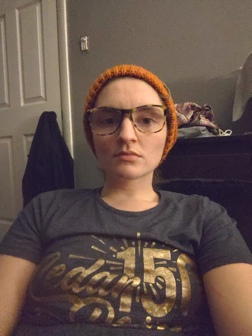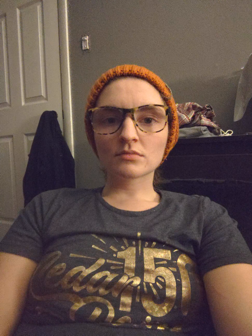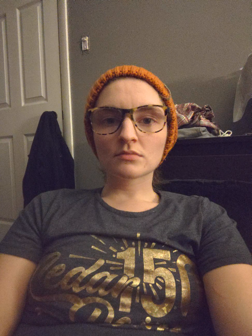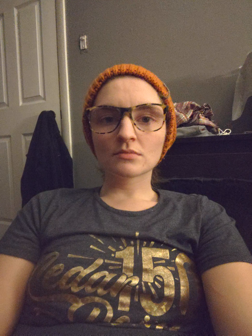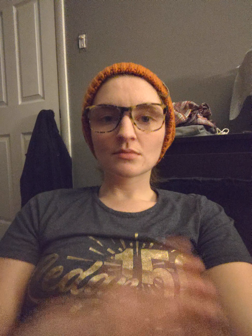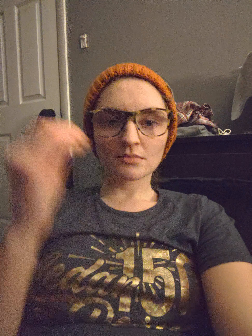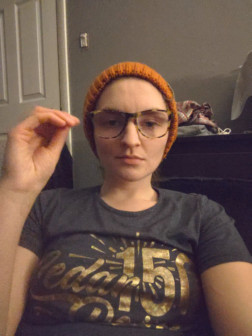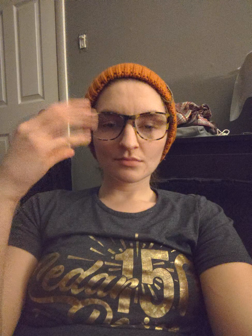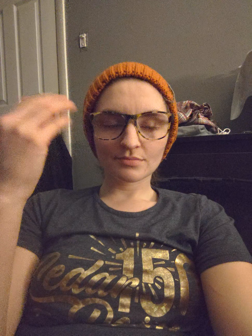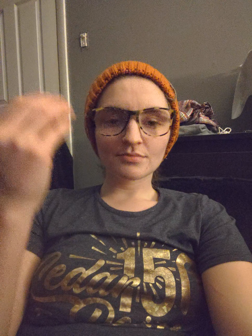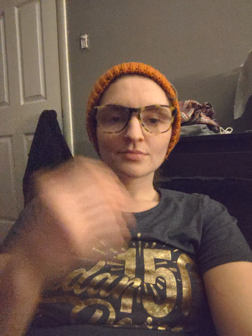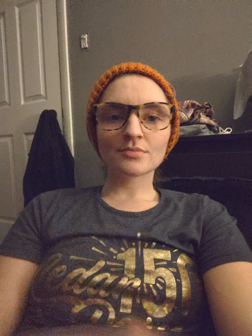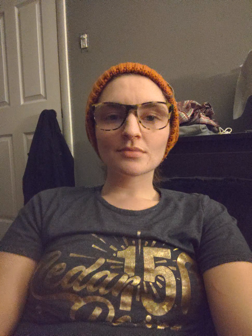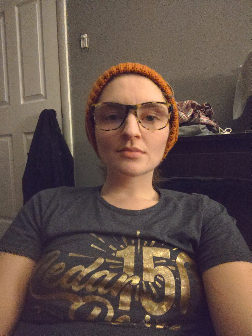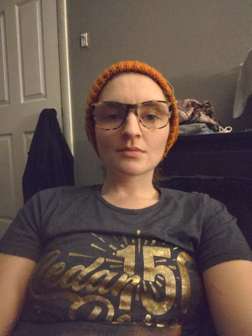outside